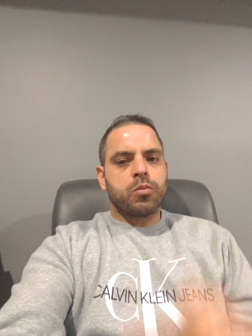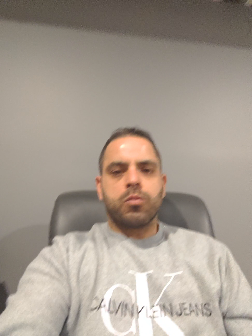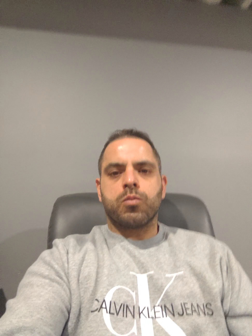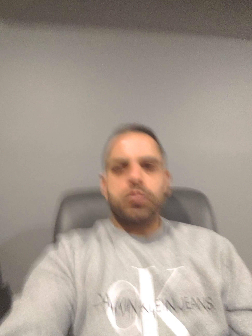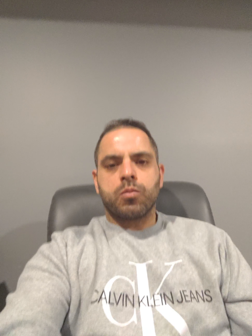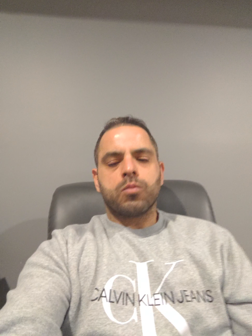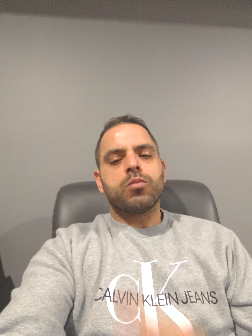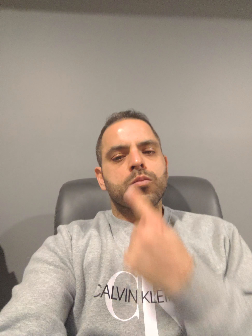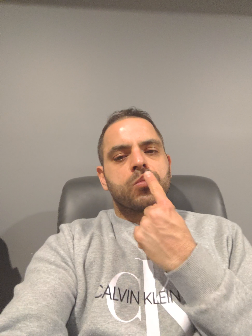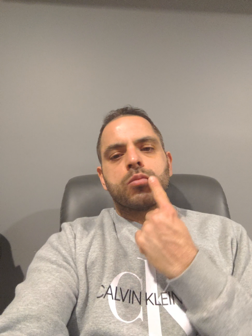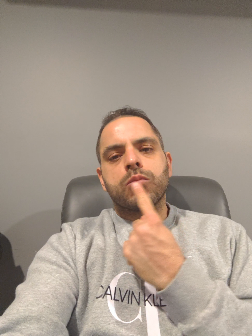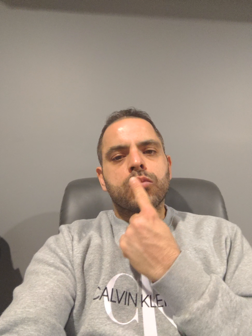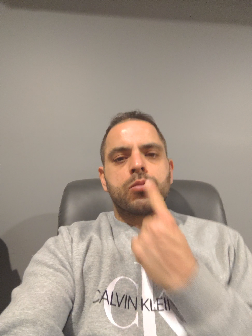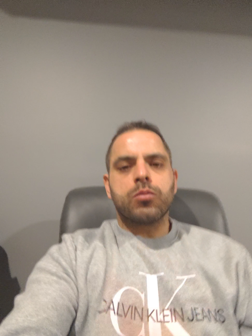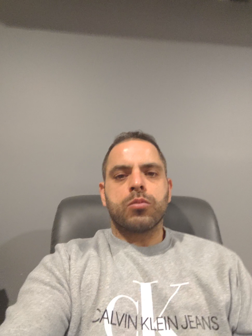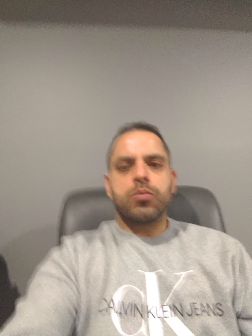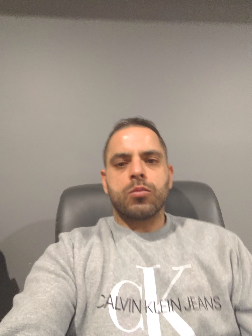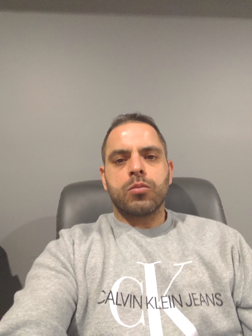lips